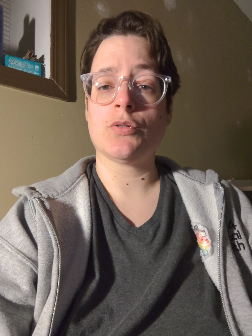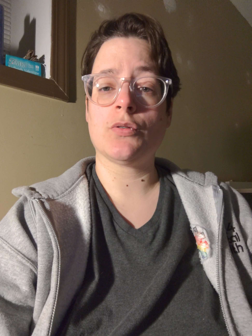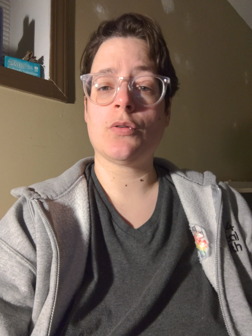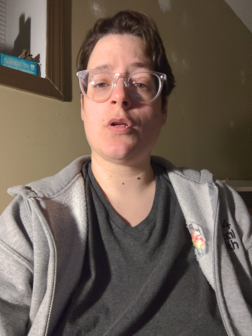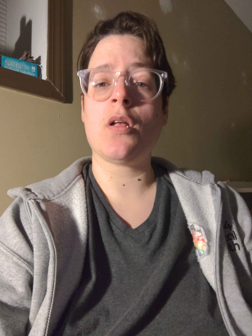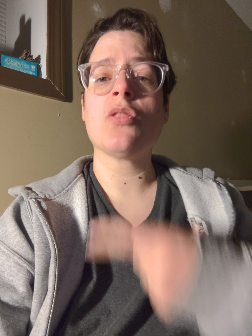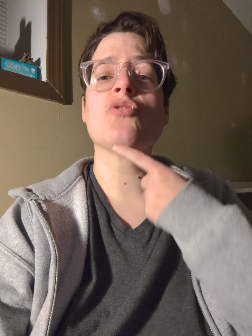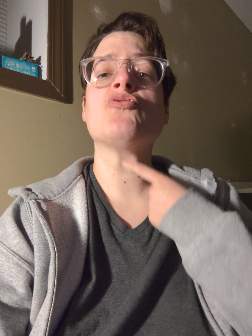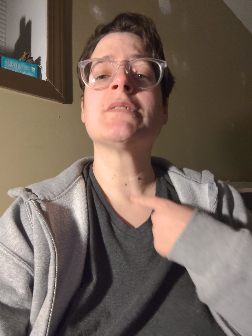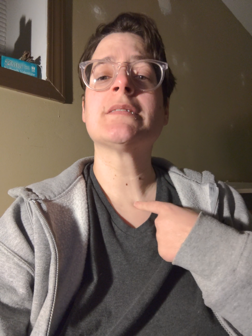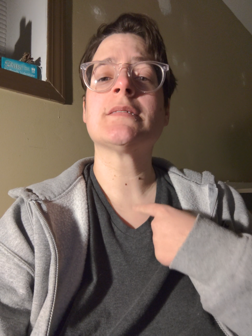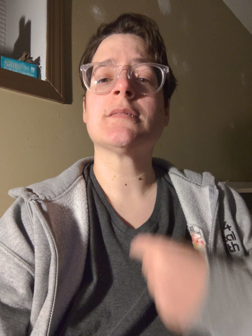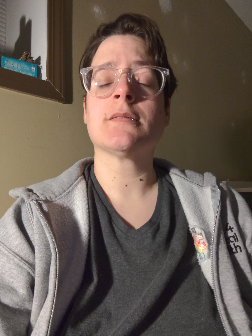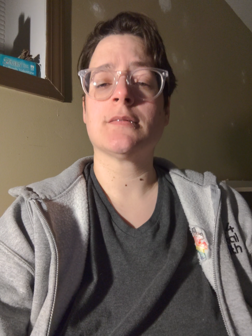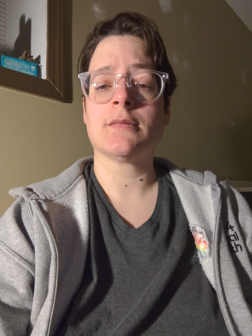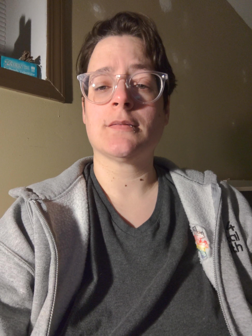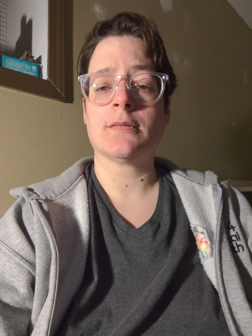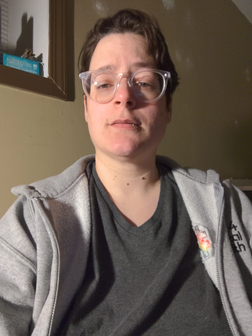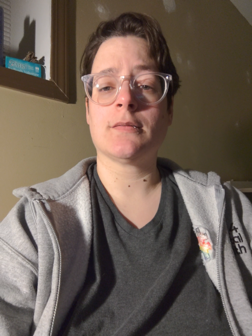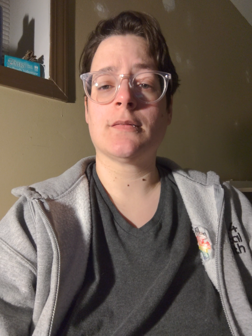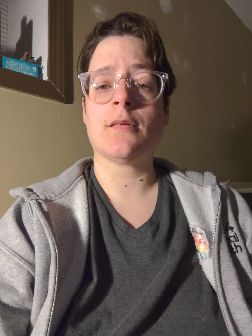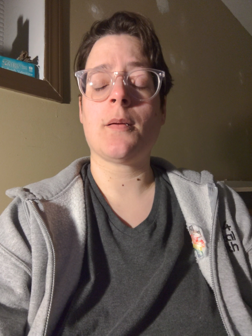thirsty